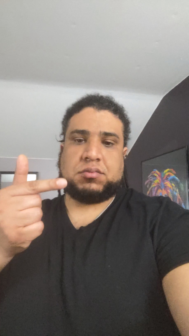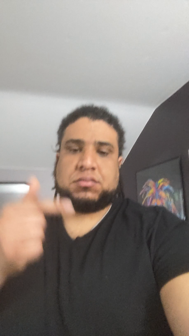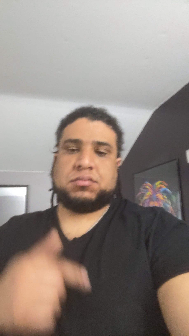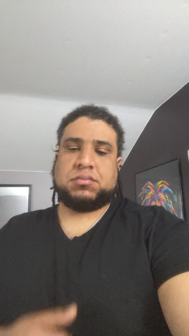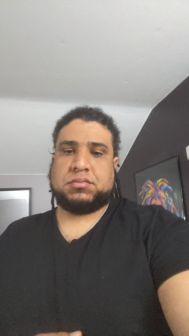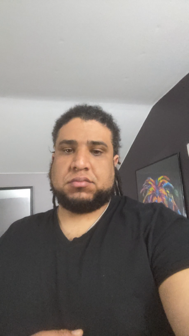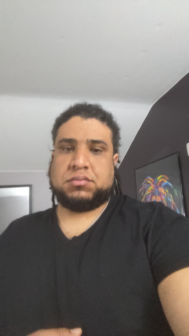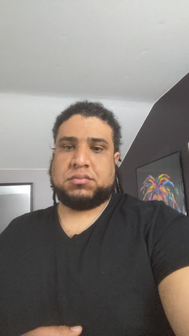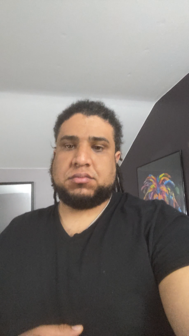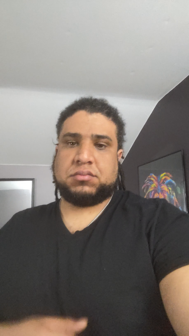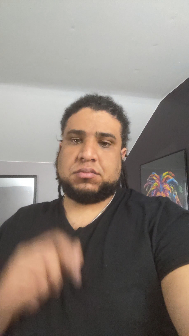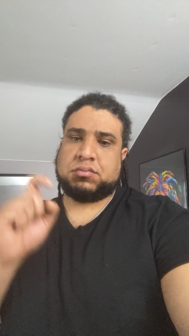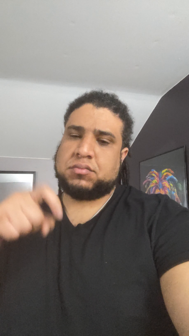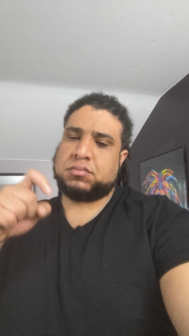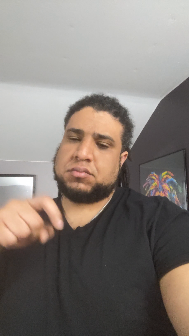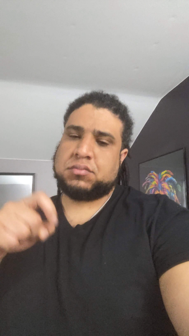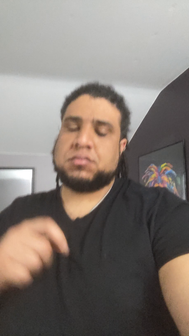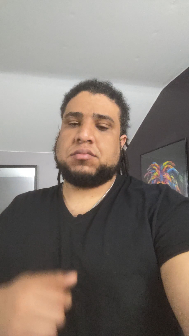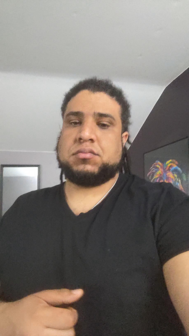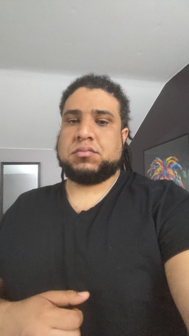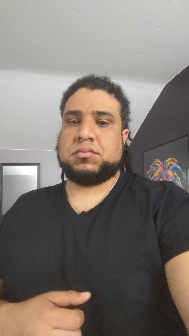should